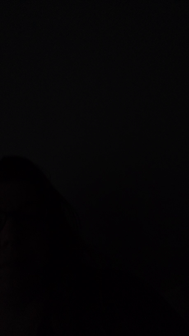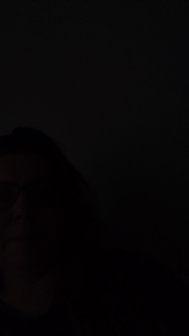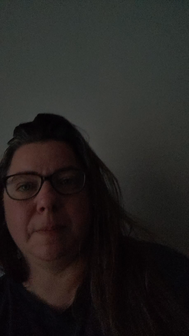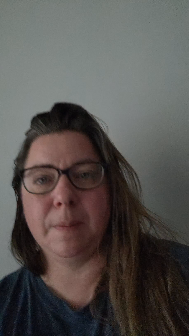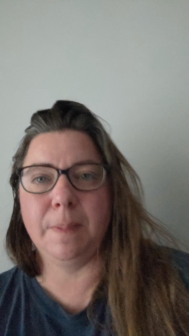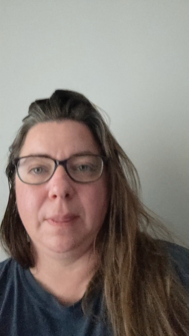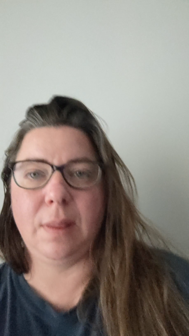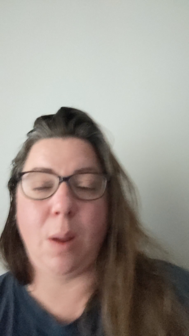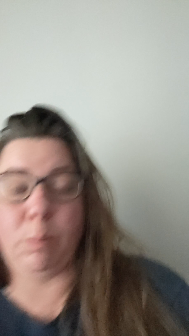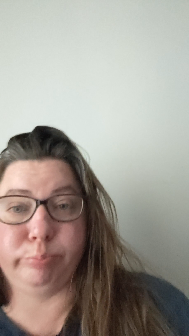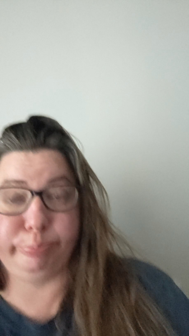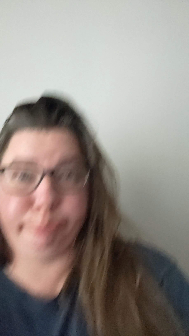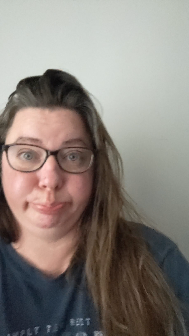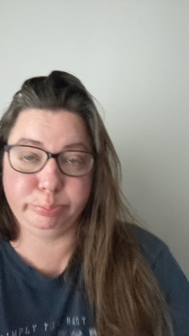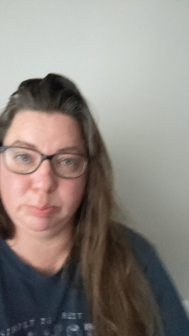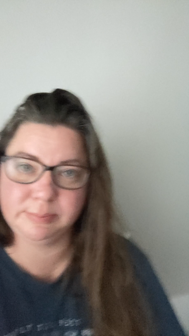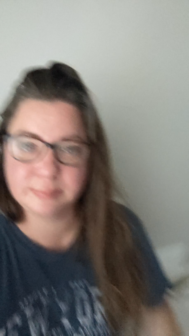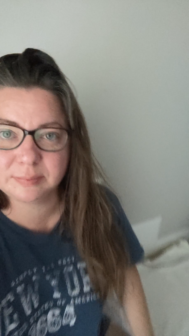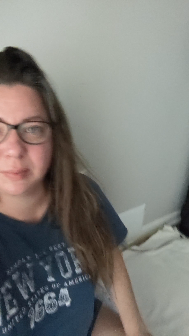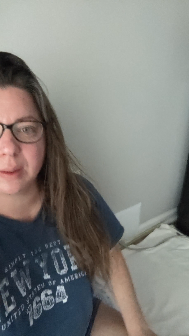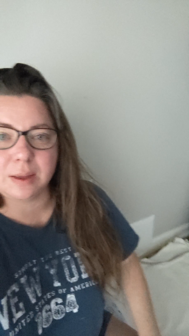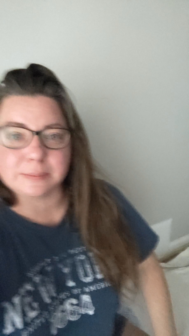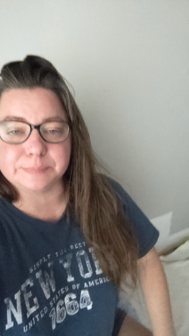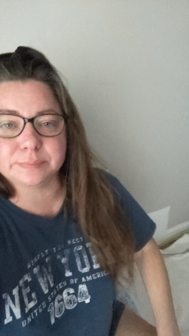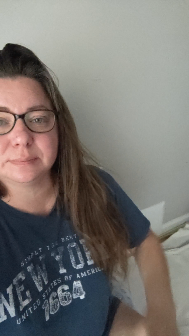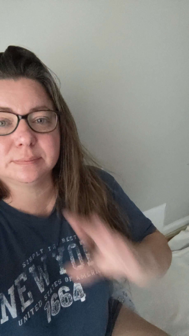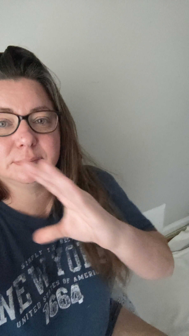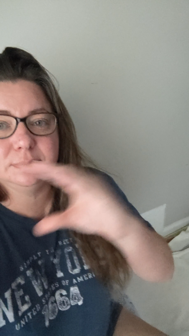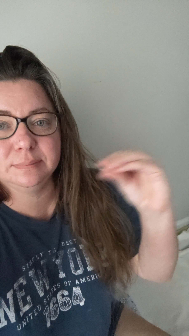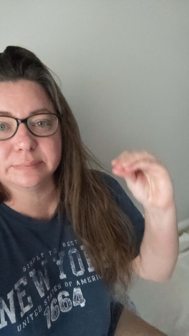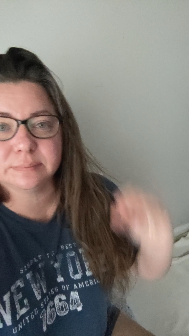and